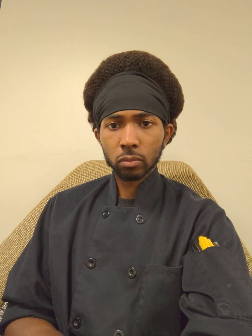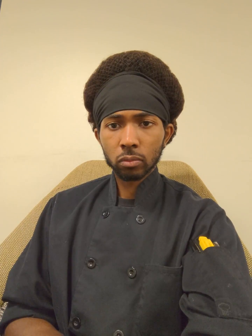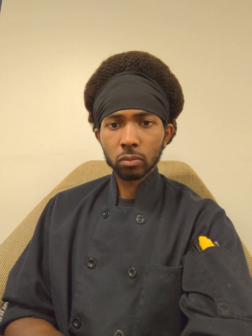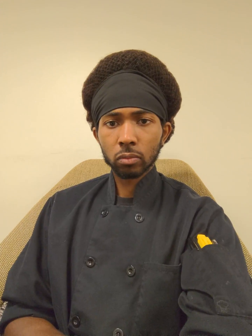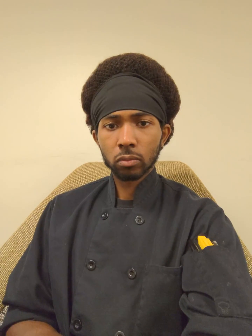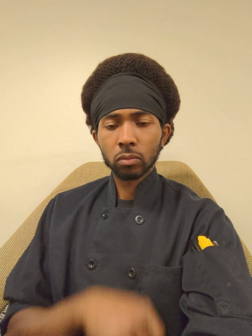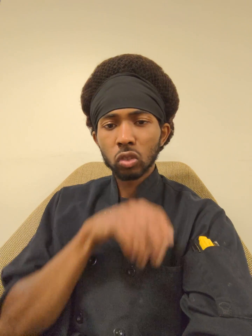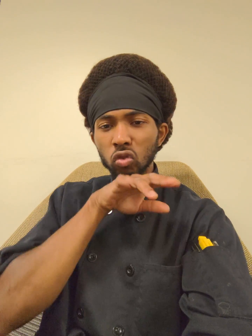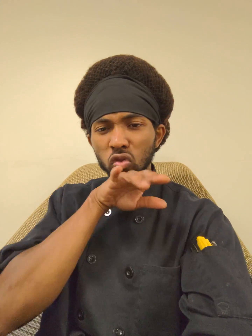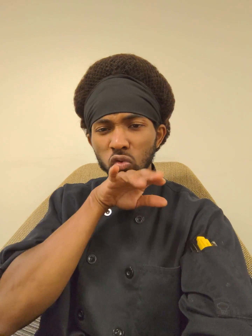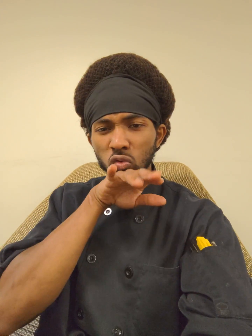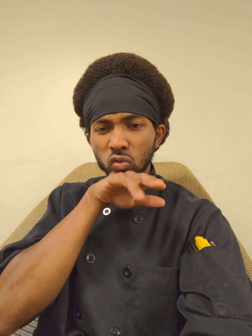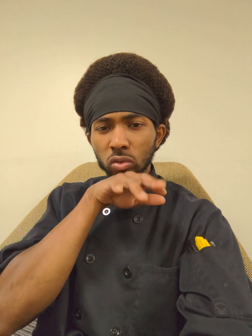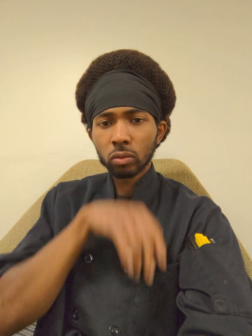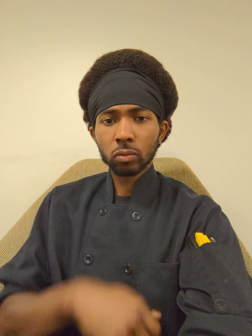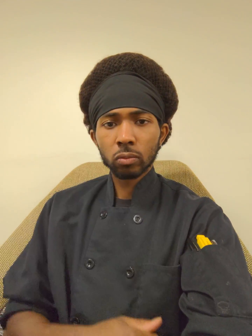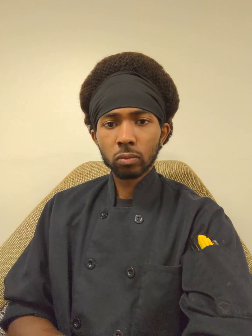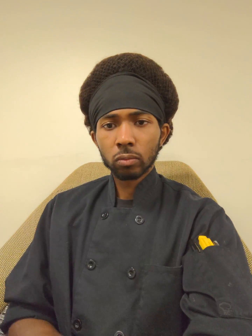naughty